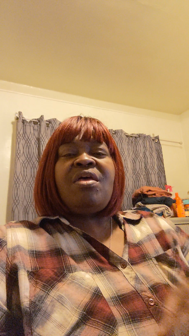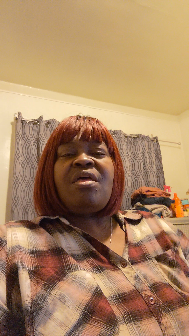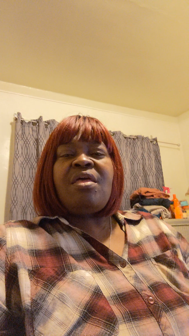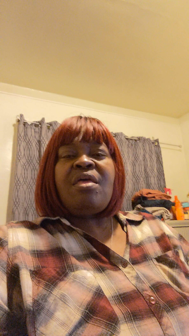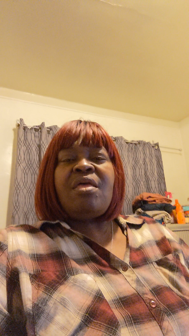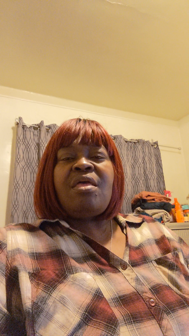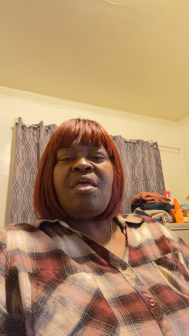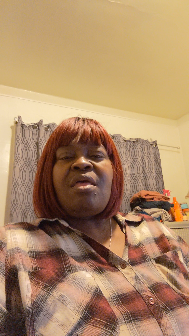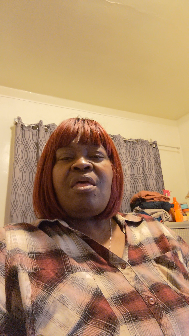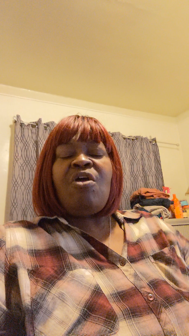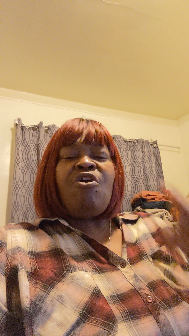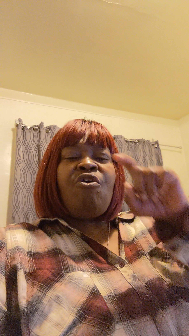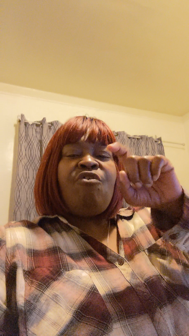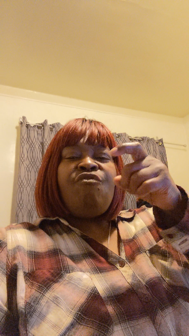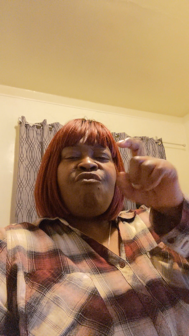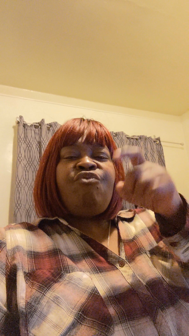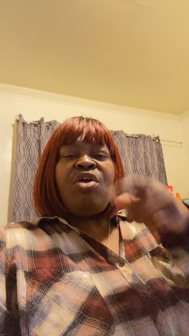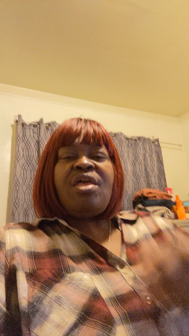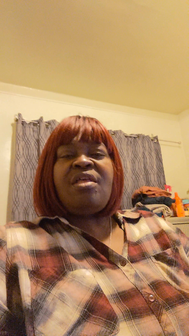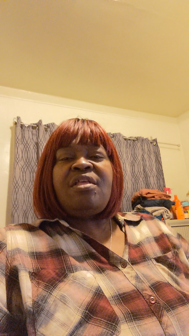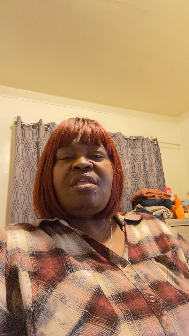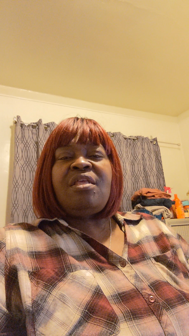friend